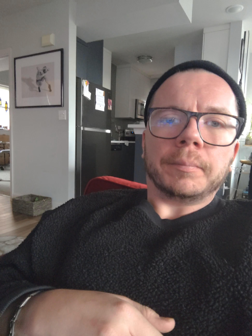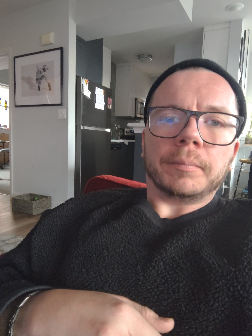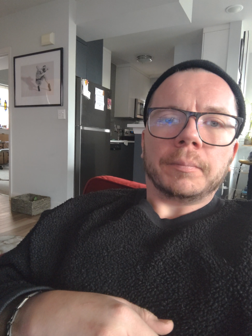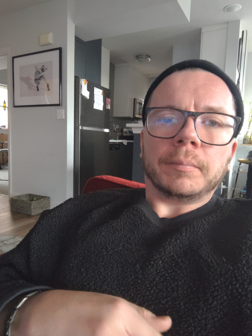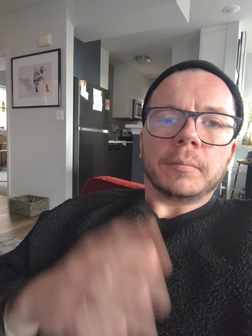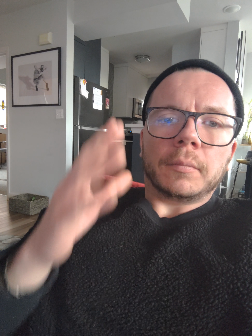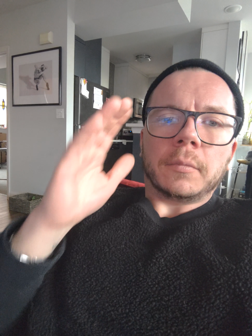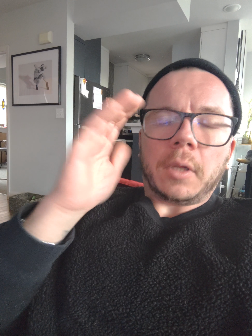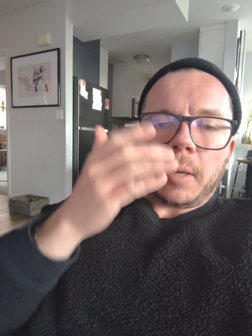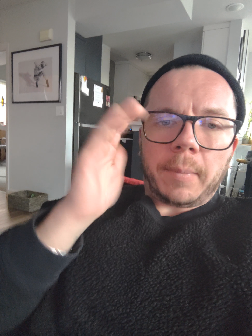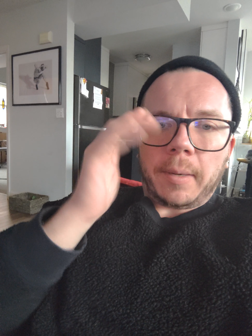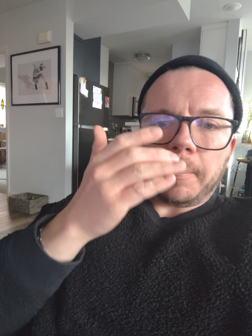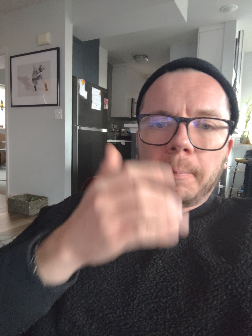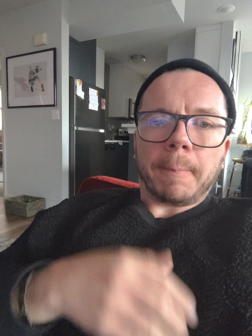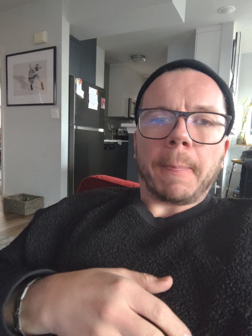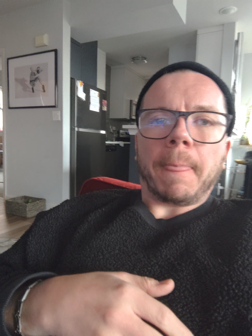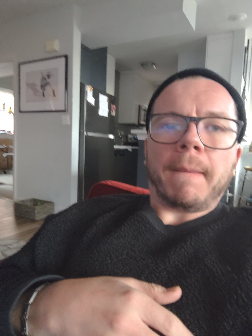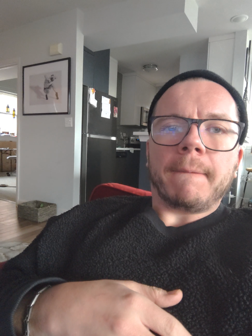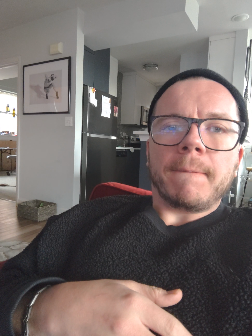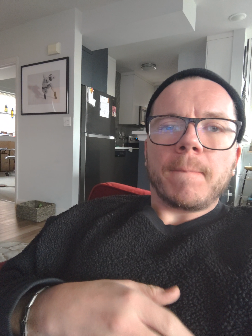sleepy